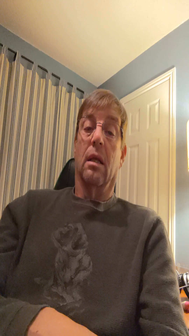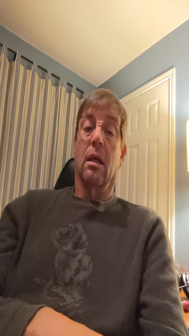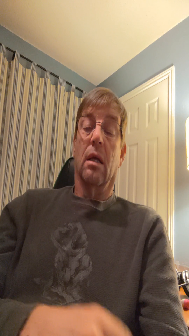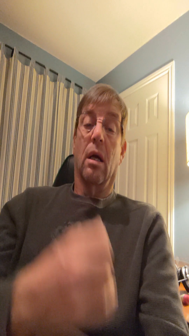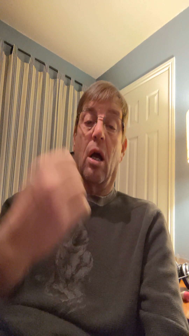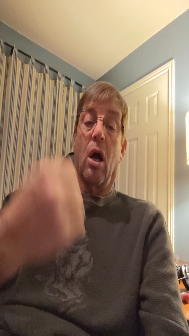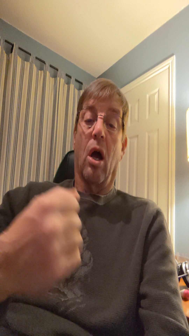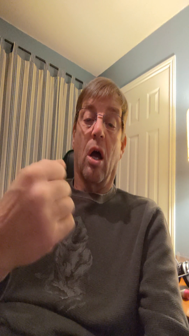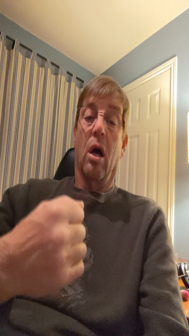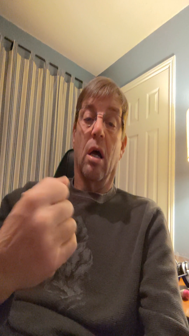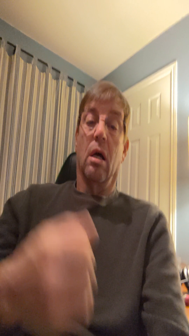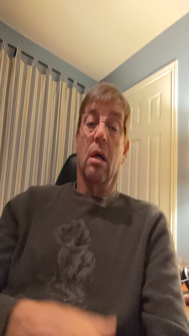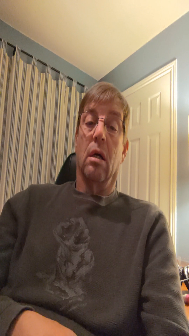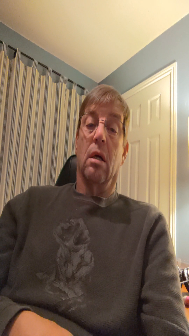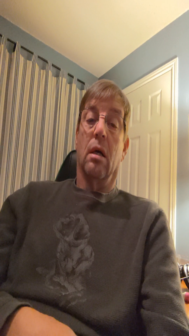car